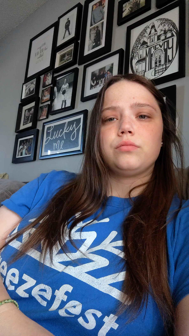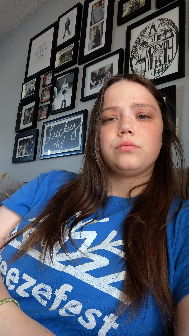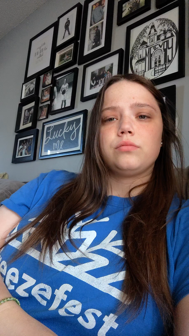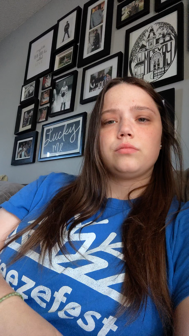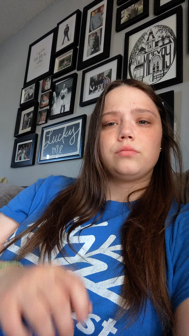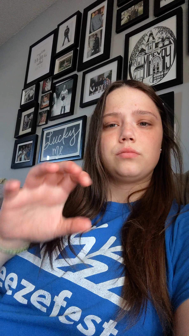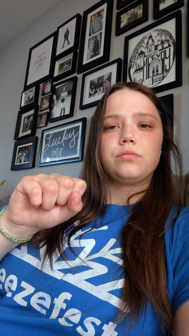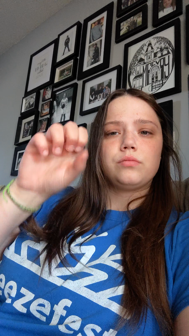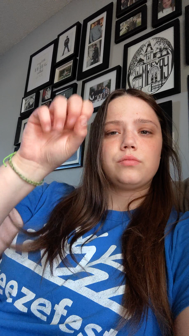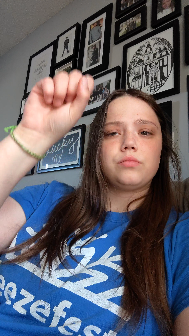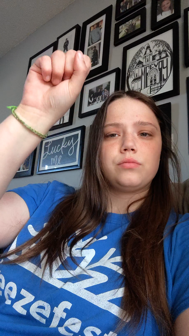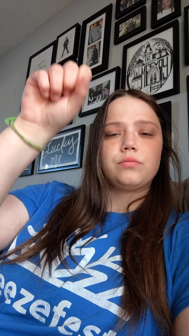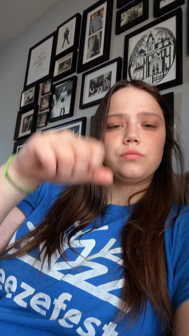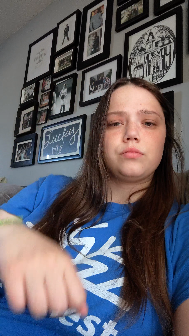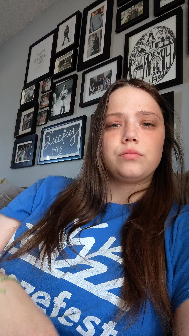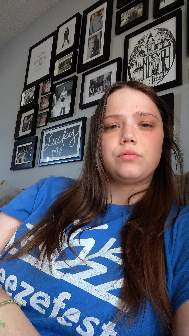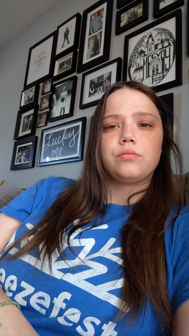ladder